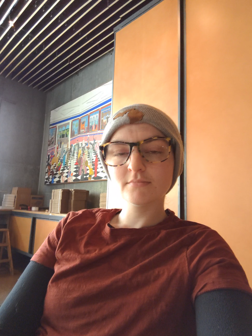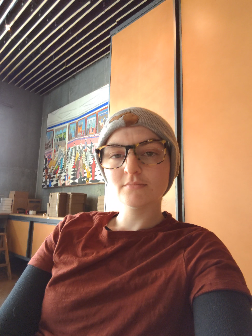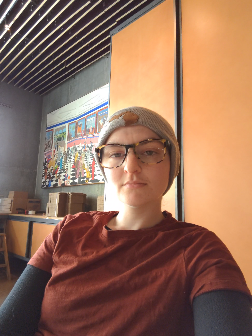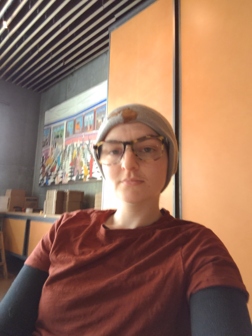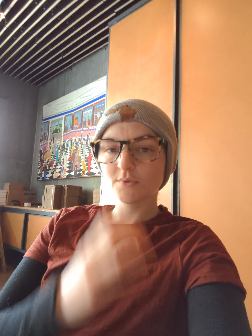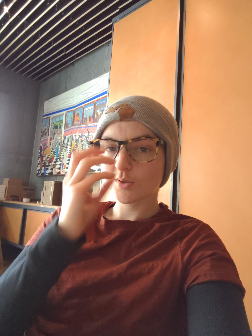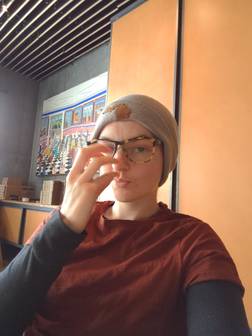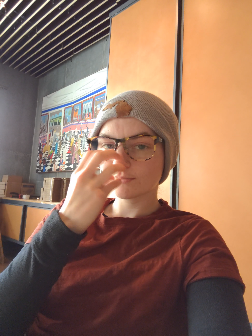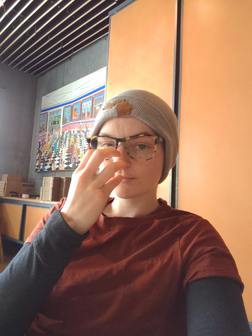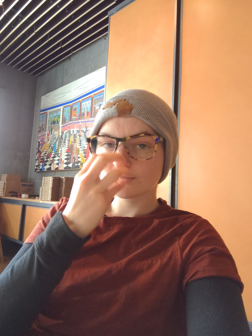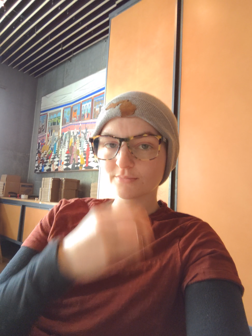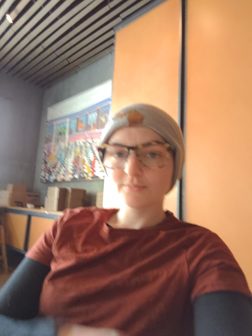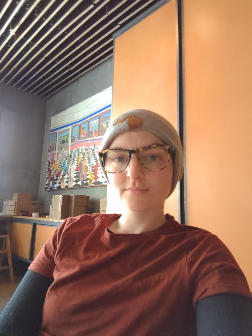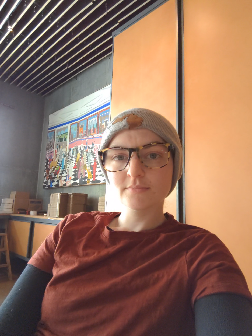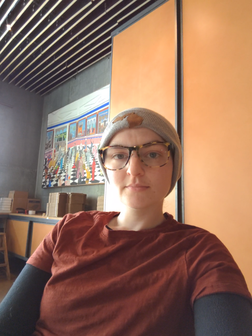clown